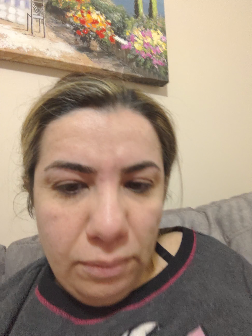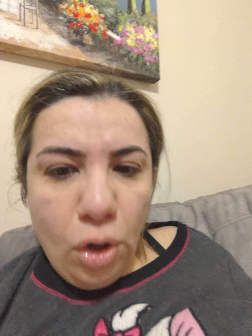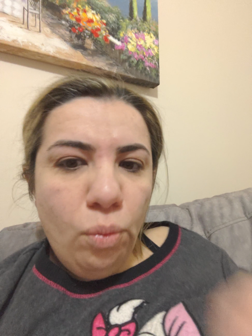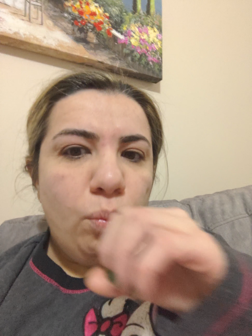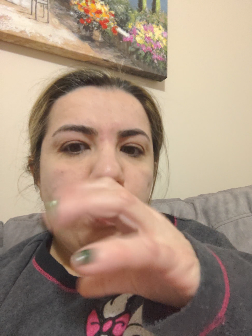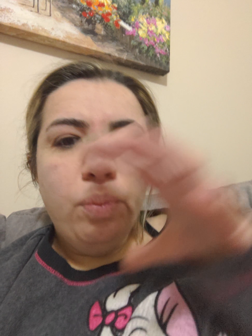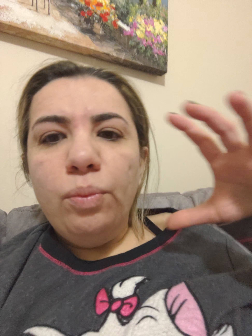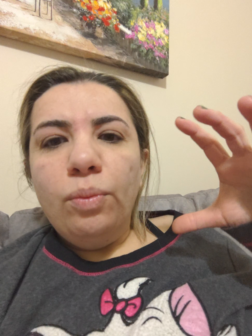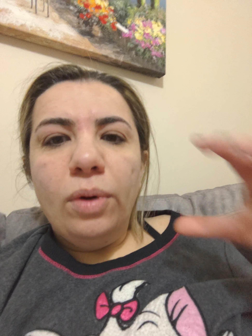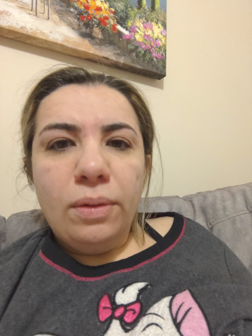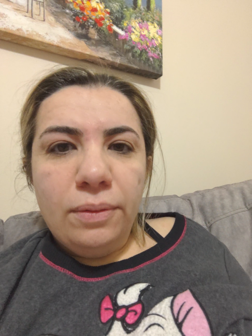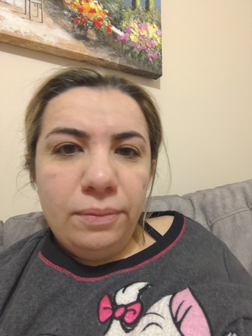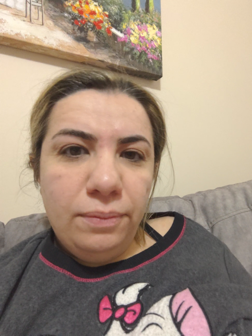balloon